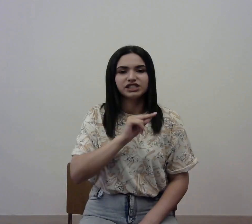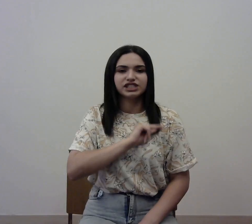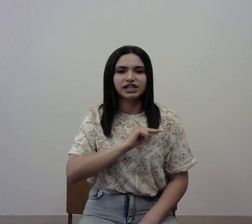iş